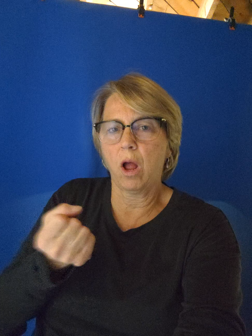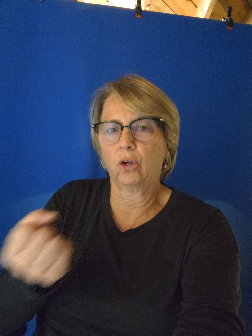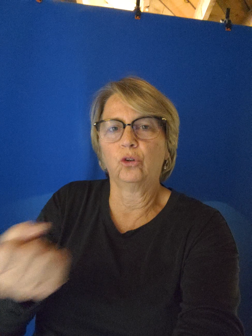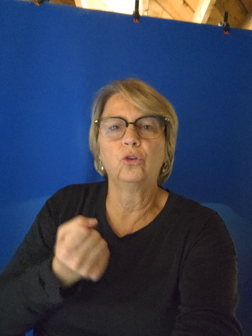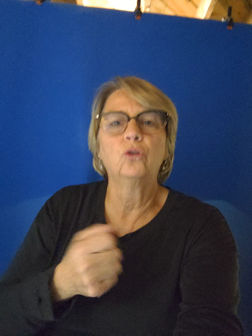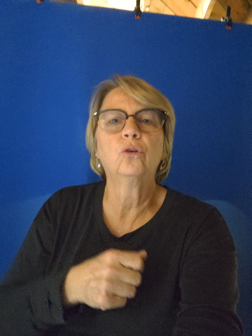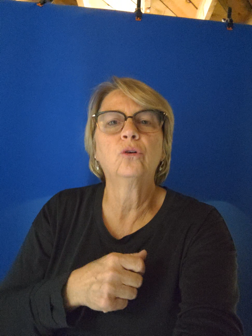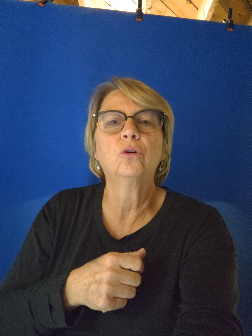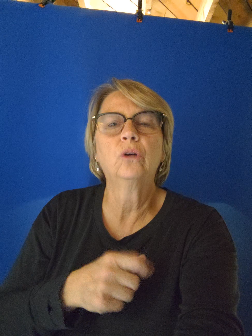drawer